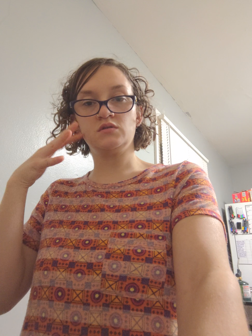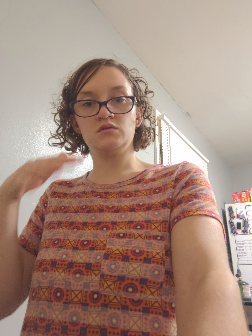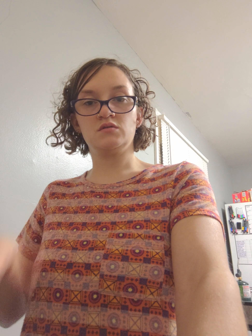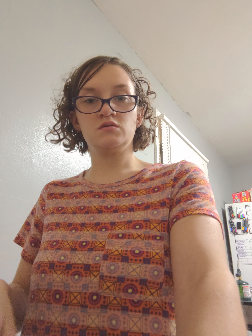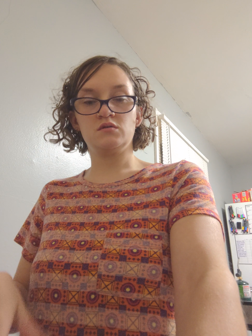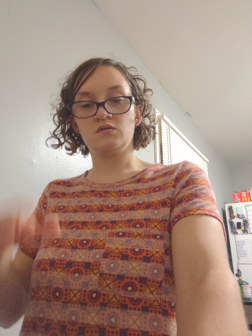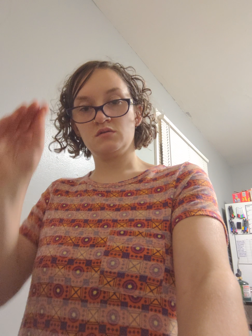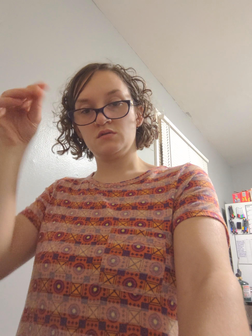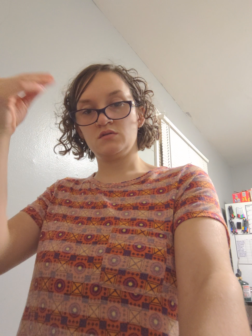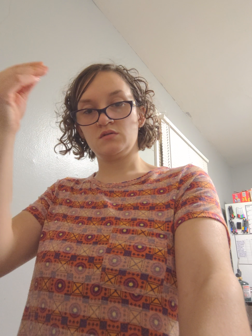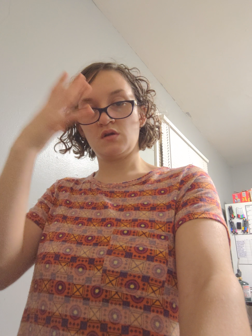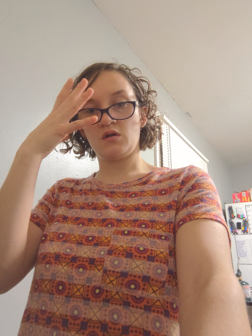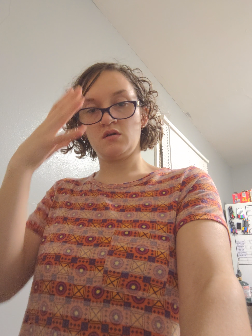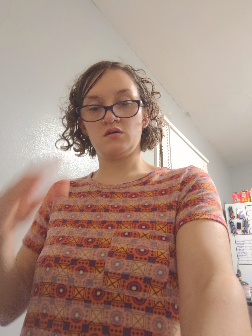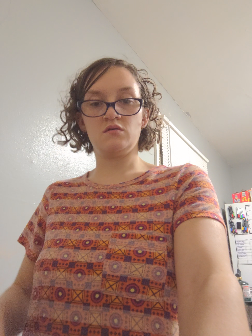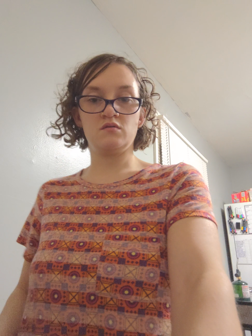sun